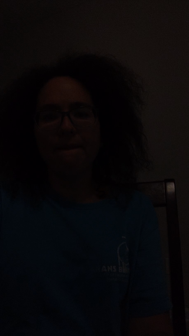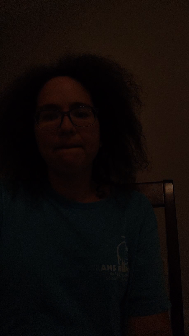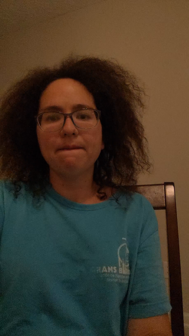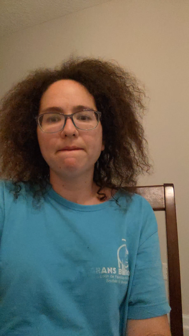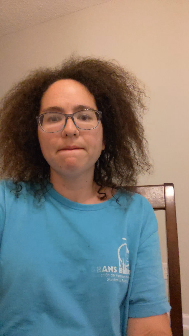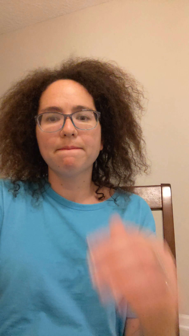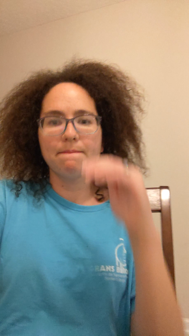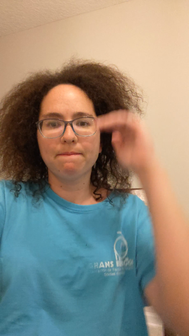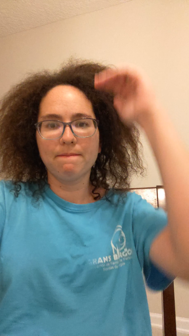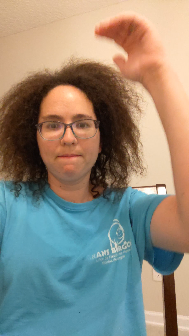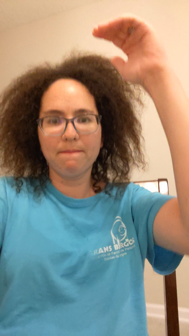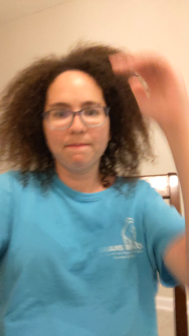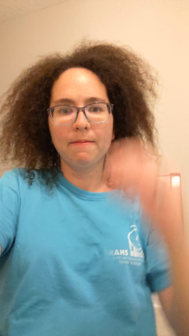big